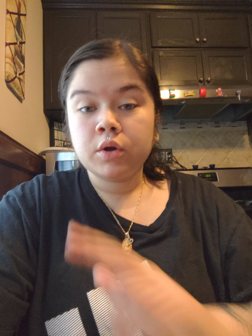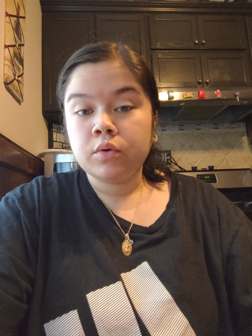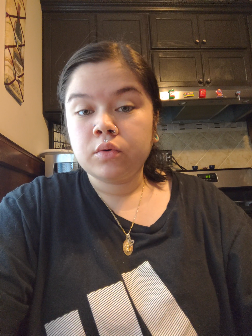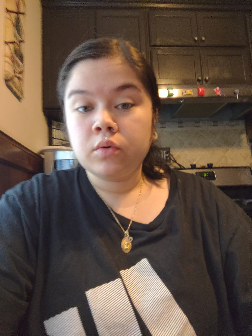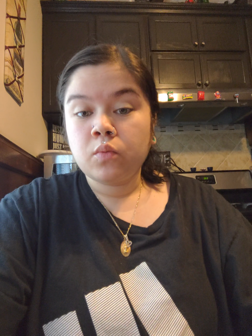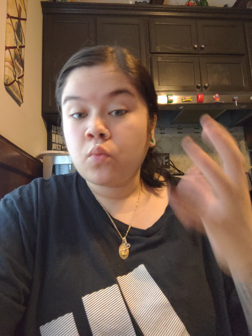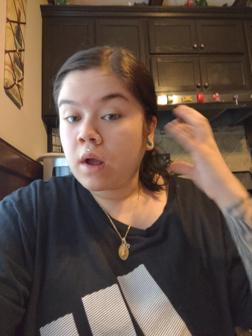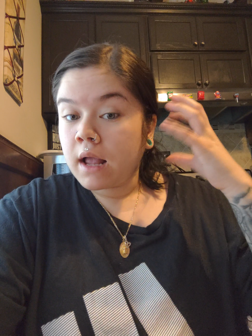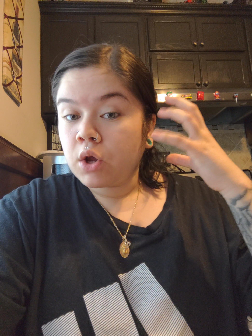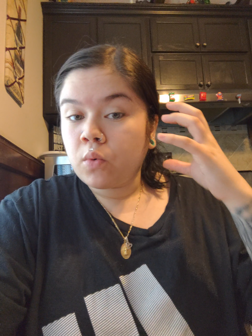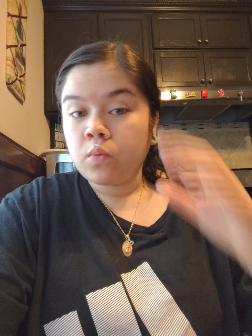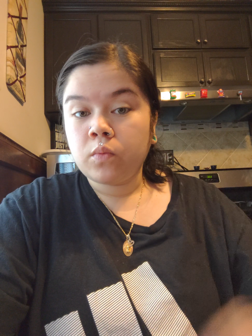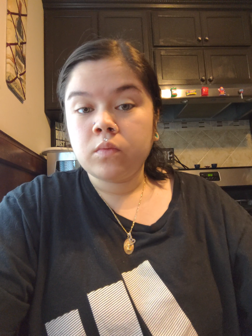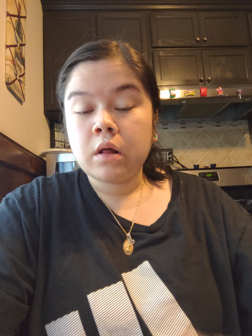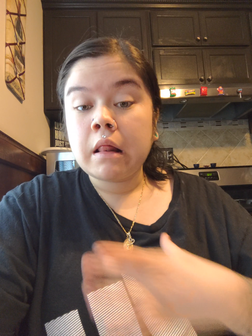radio